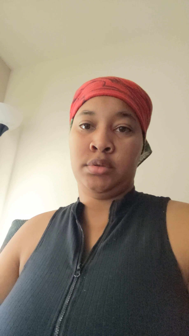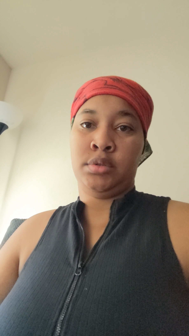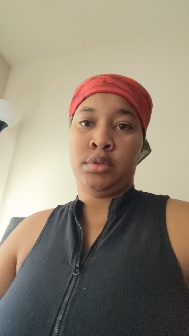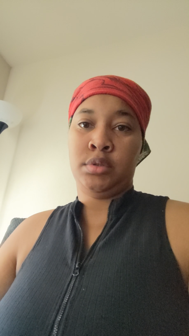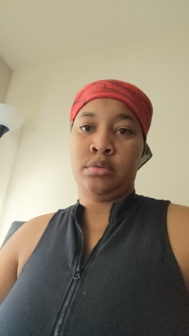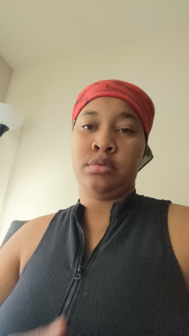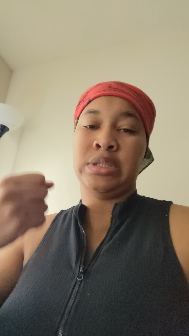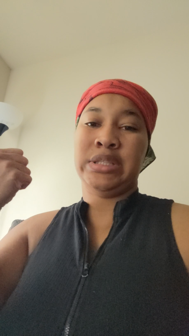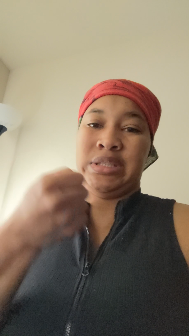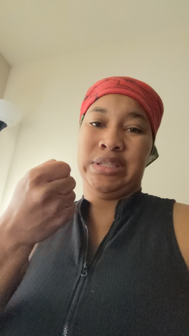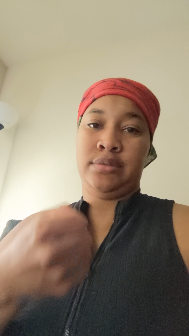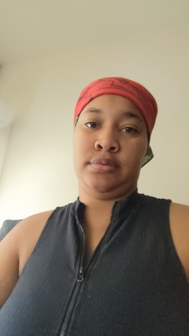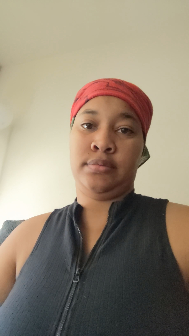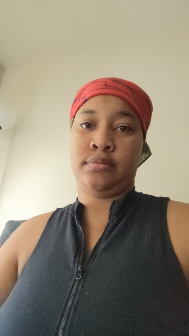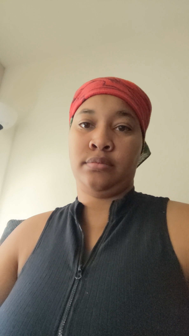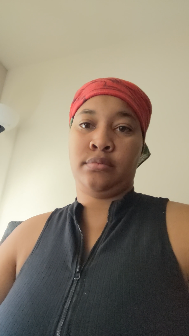hit